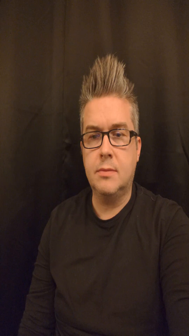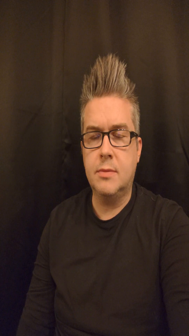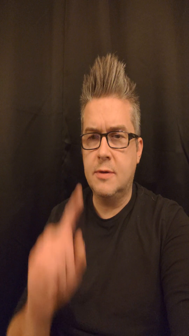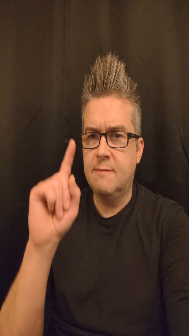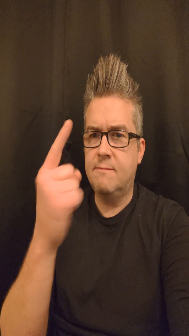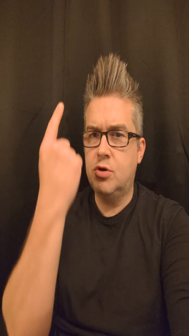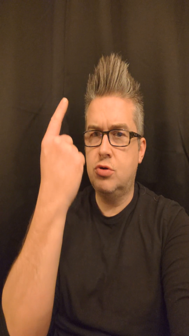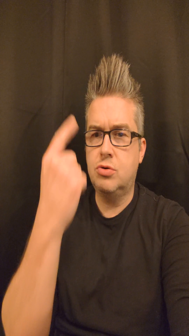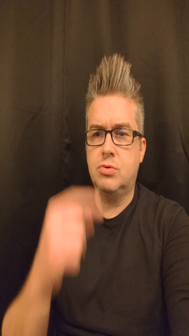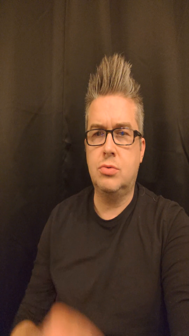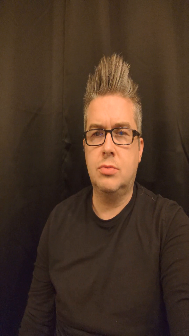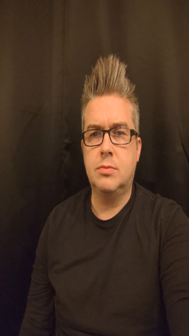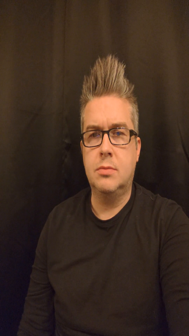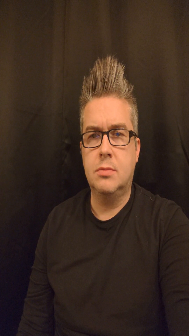first